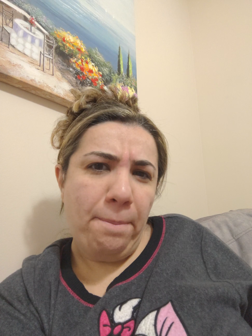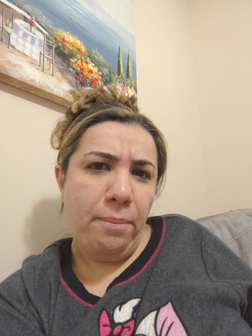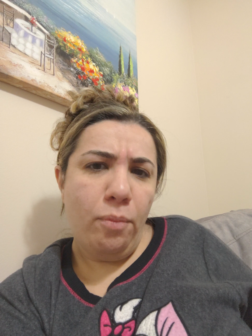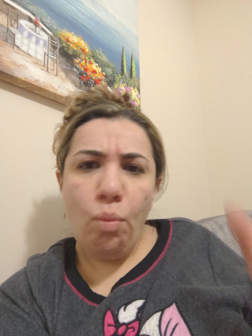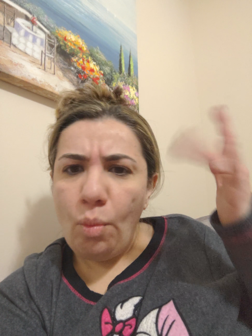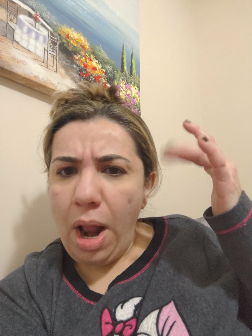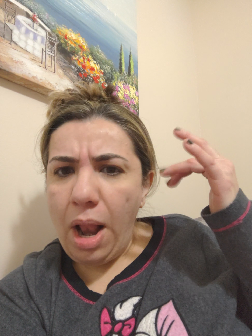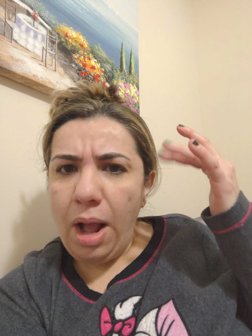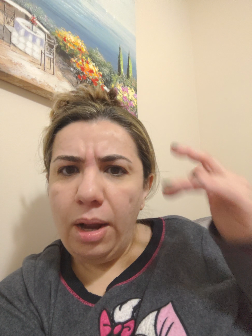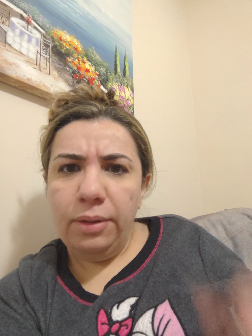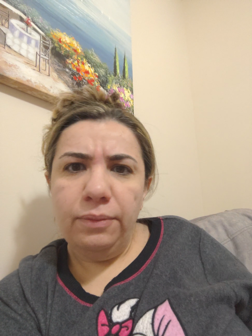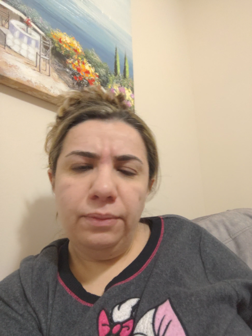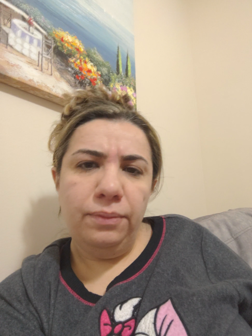why